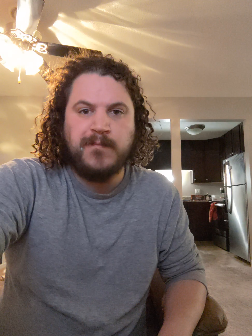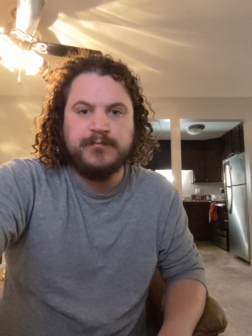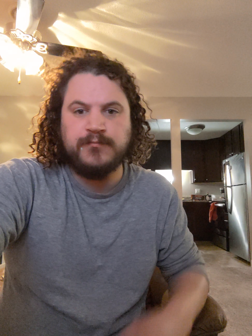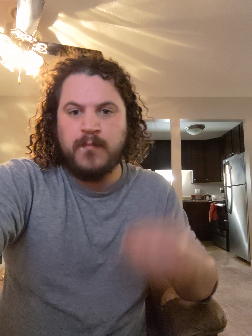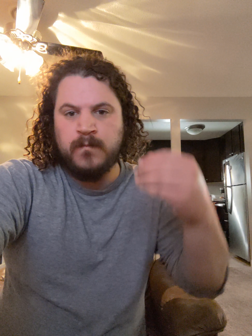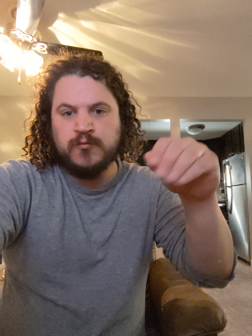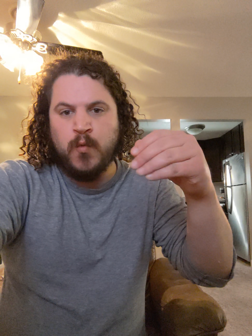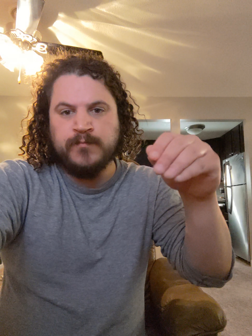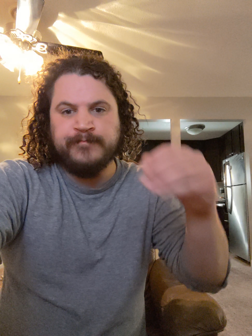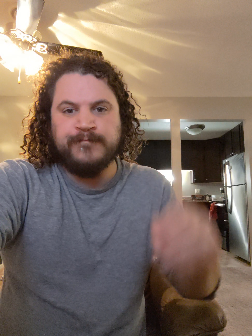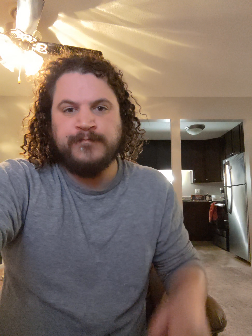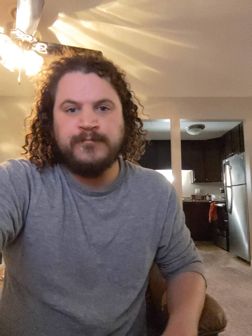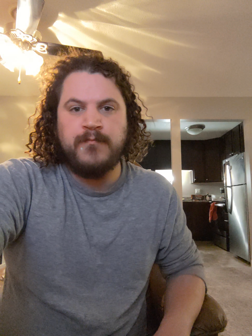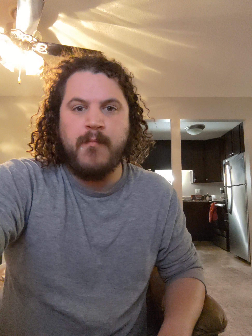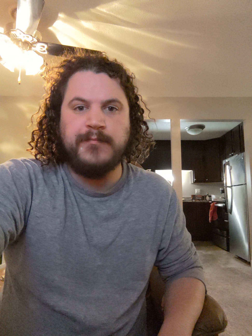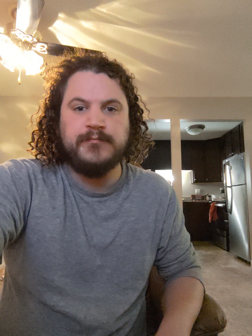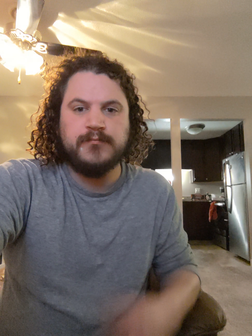store